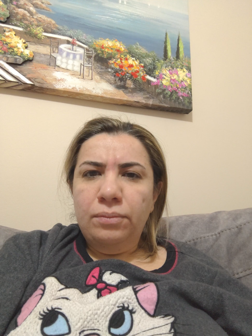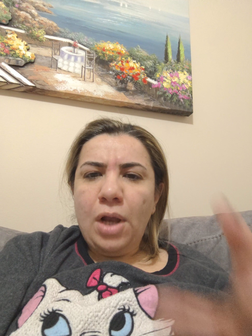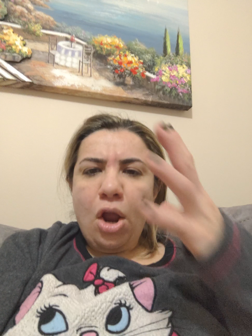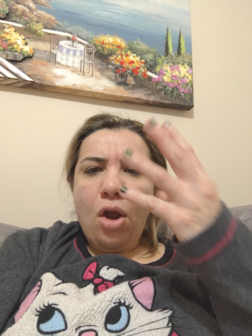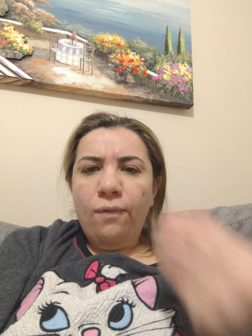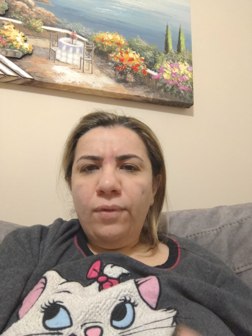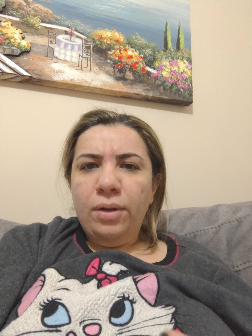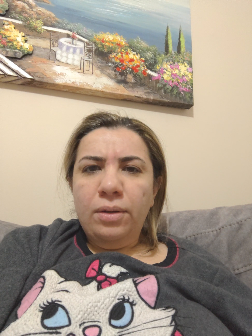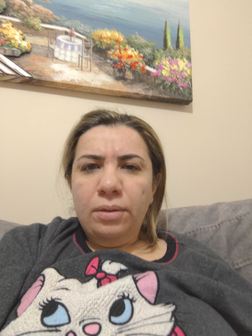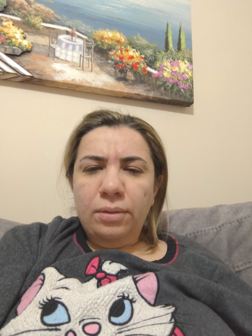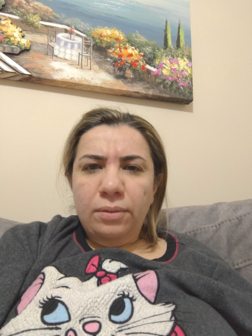wet